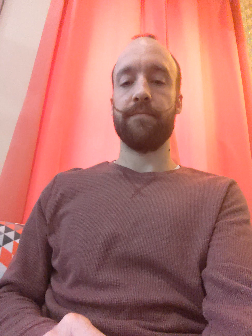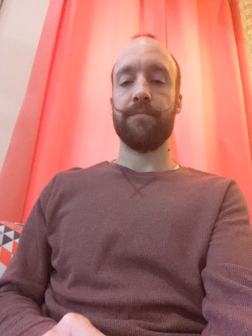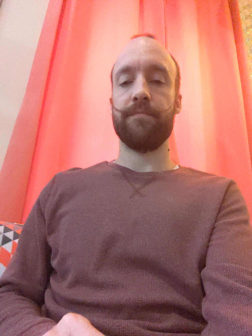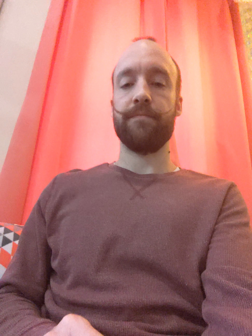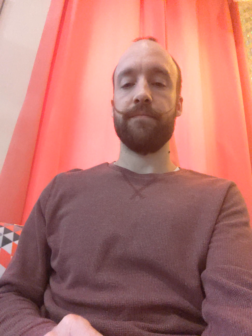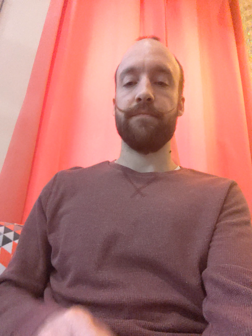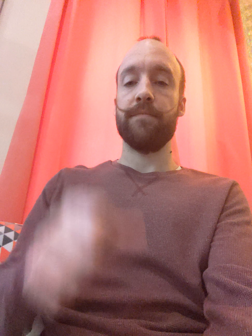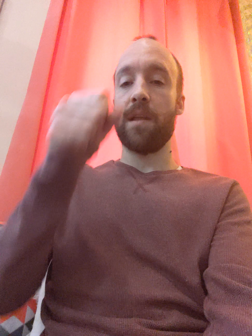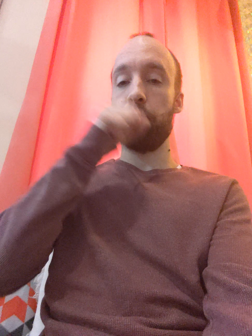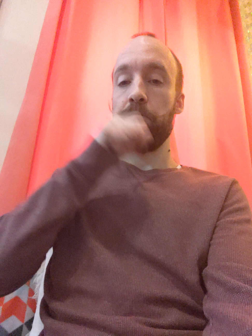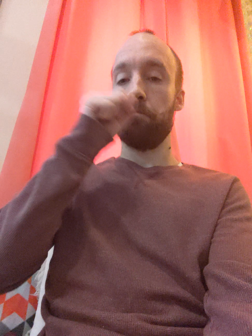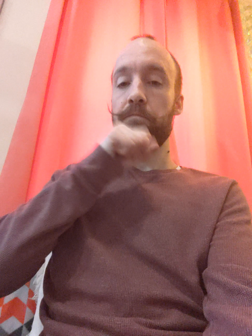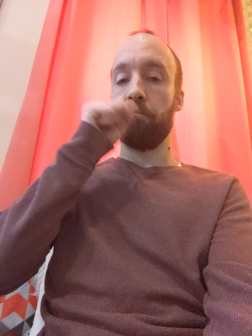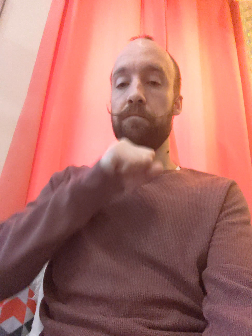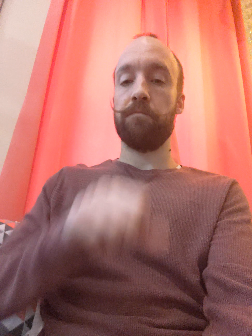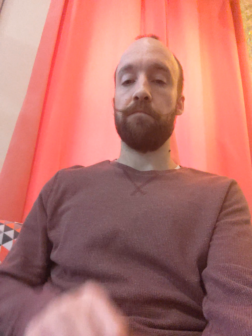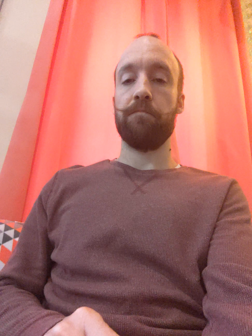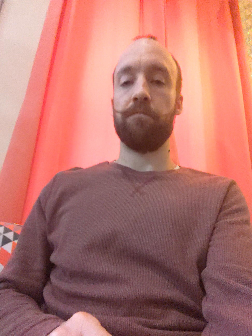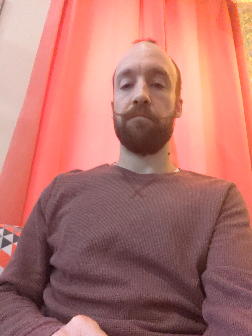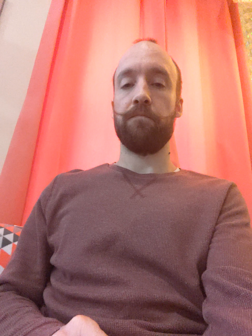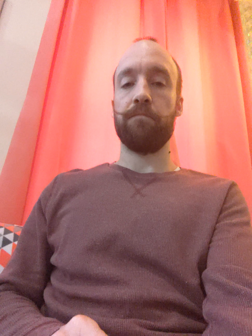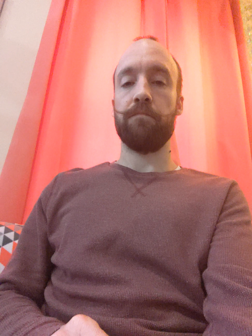ice cream